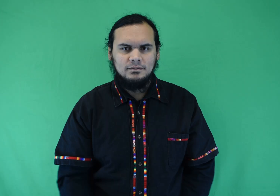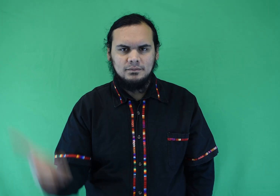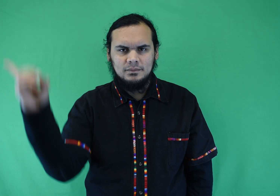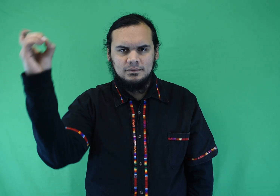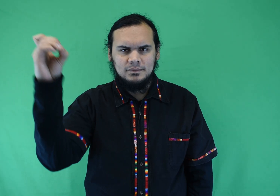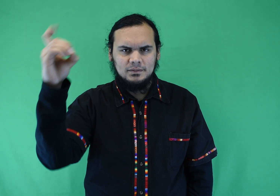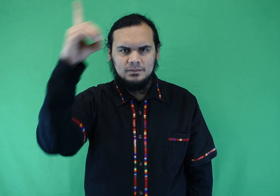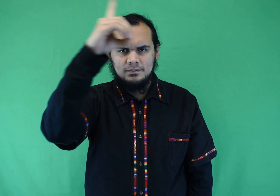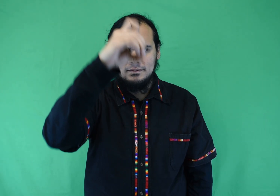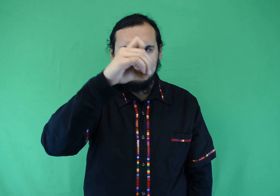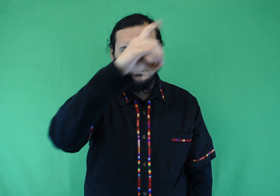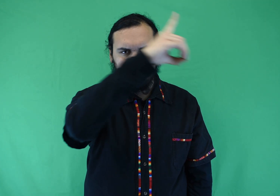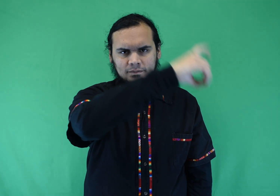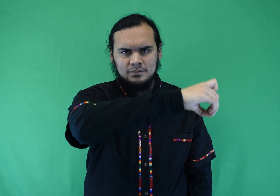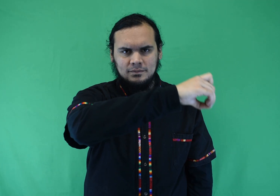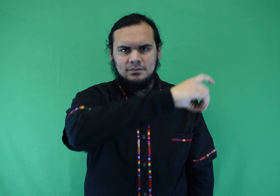difícil